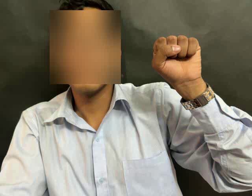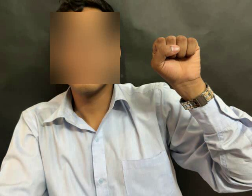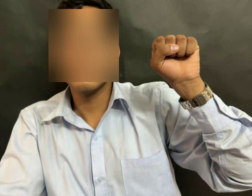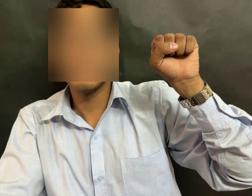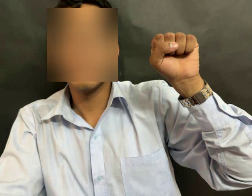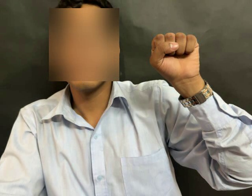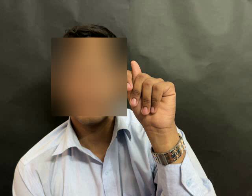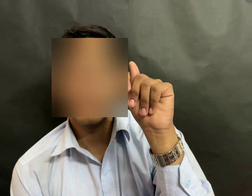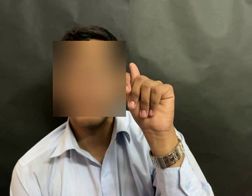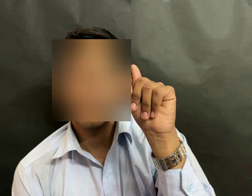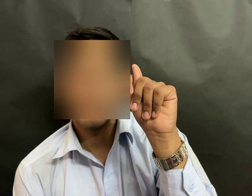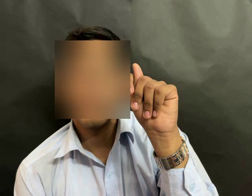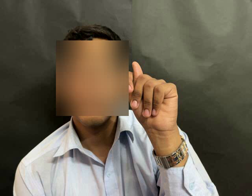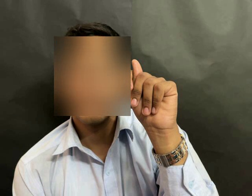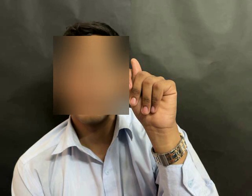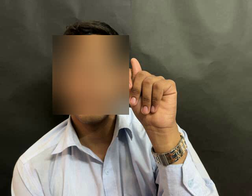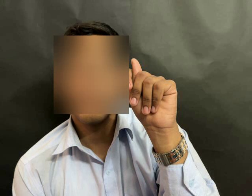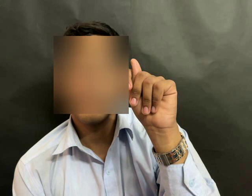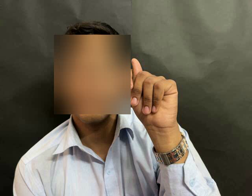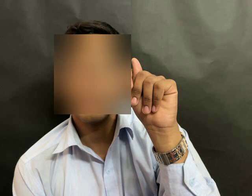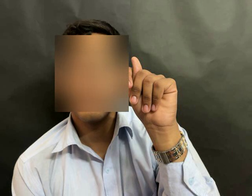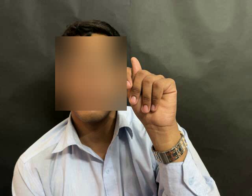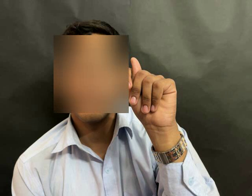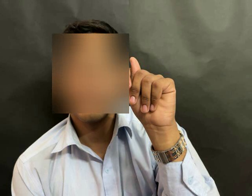T